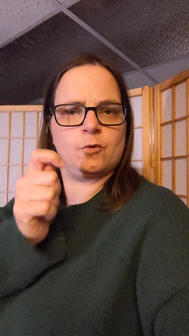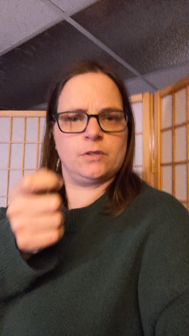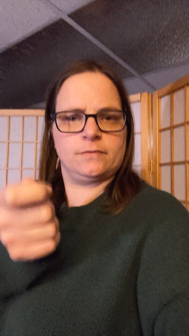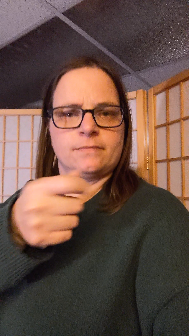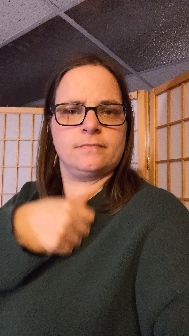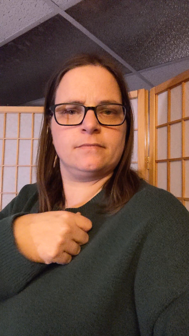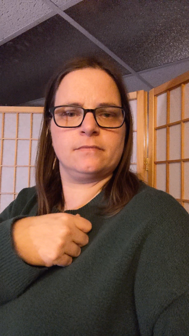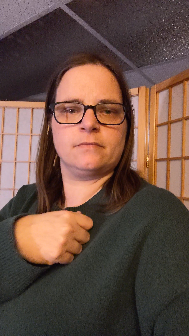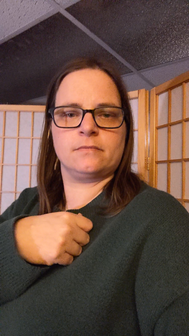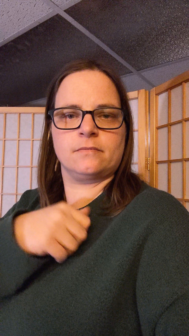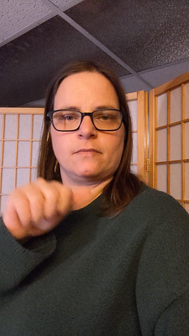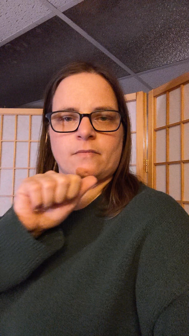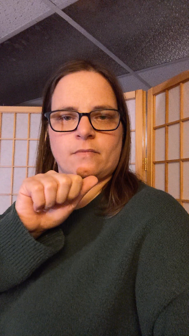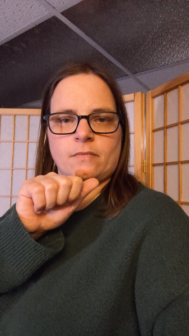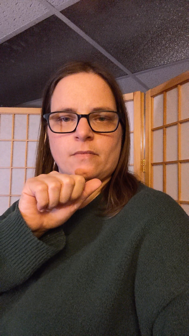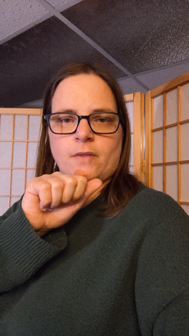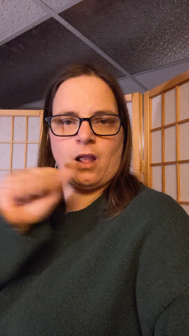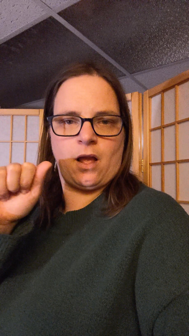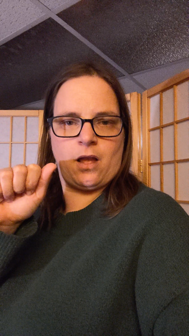a